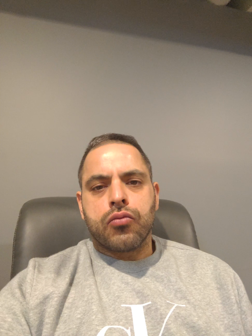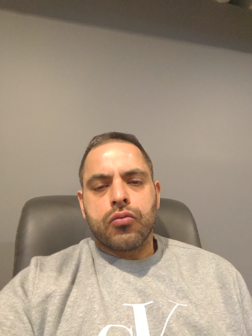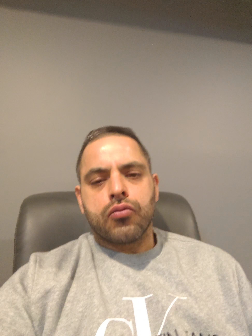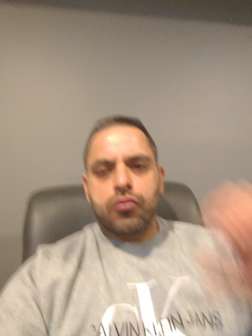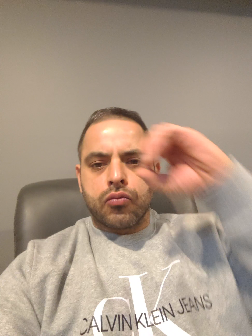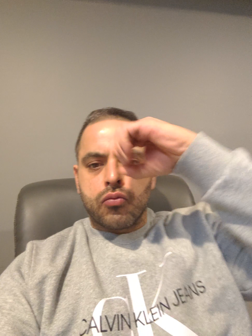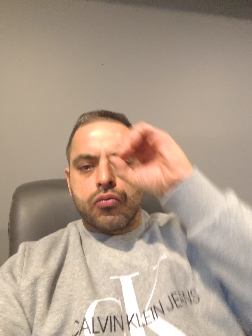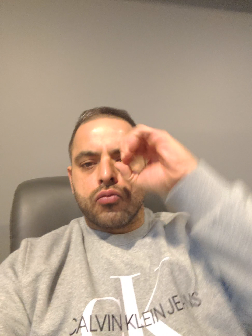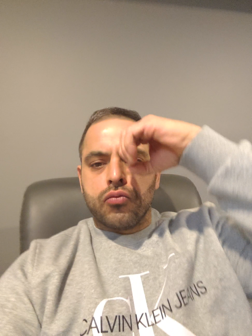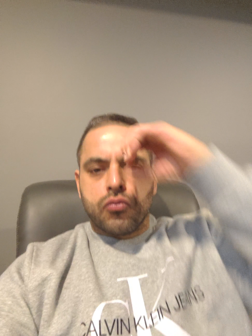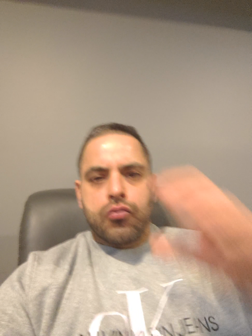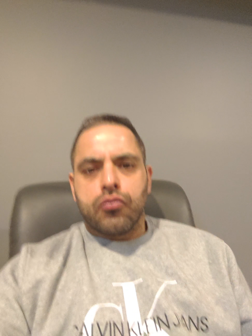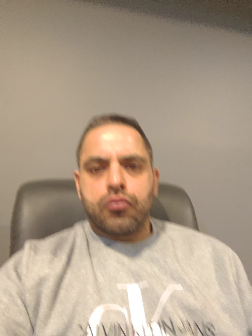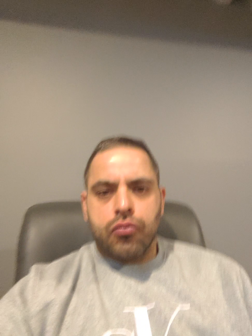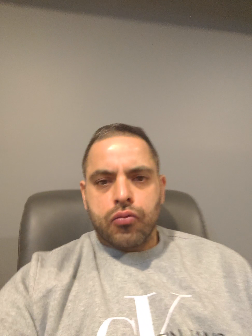owl